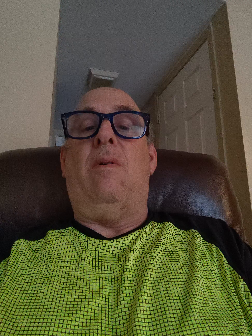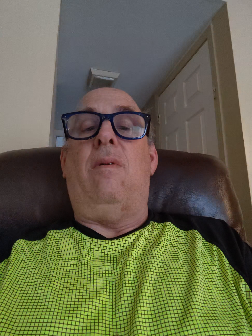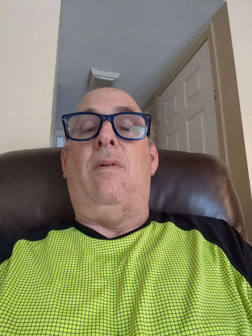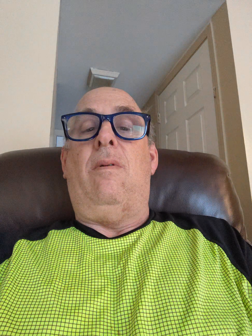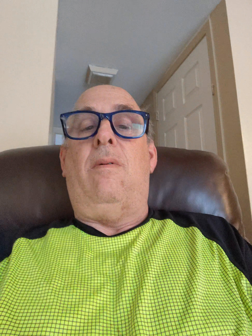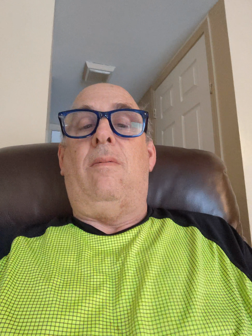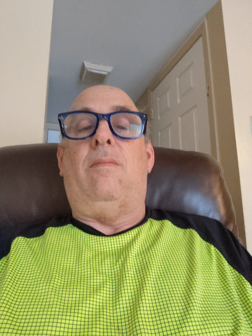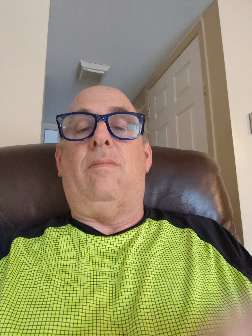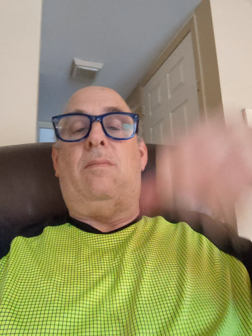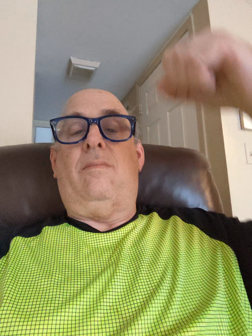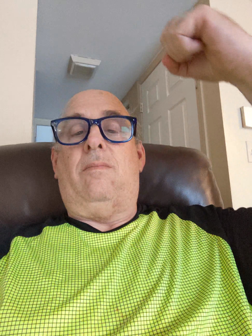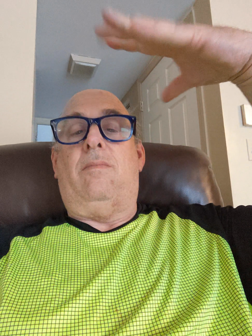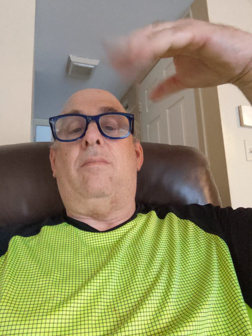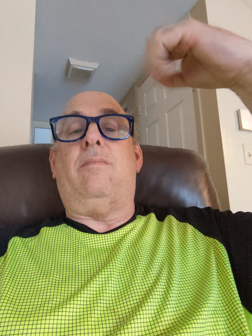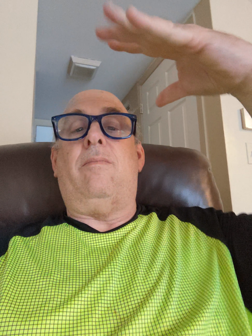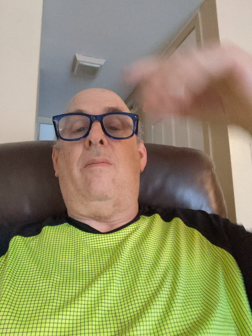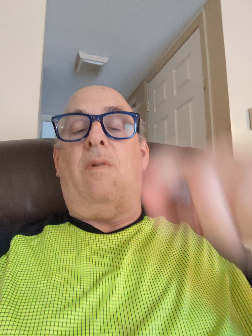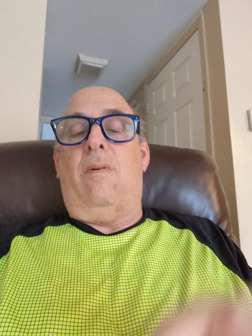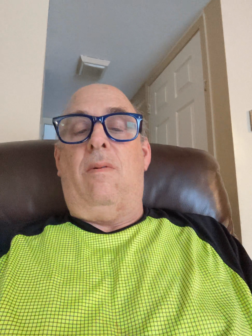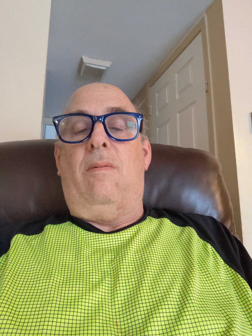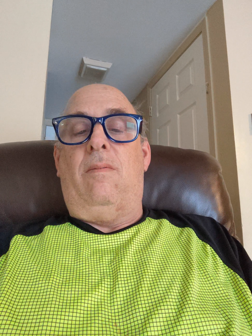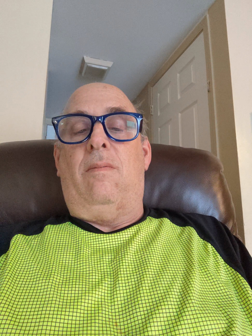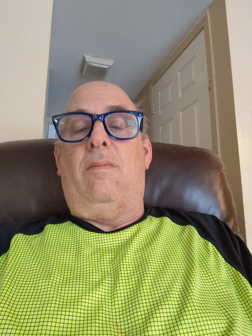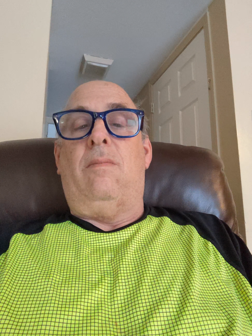shower